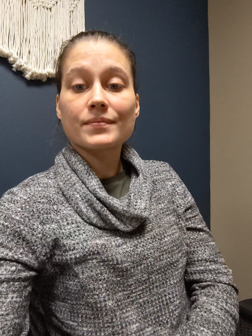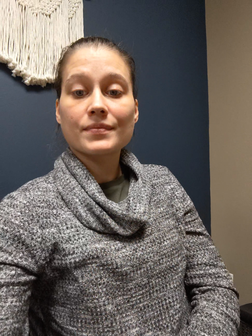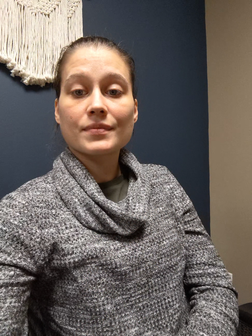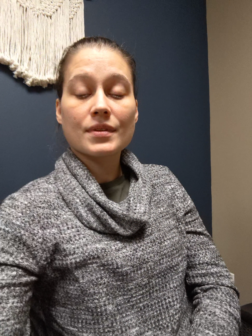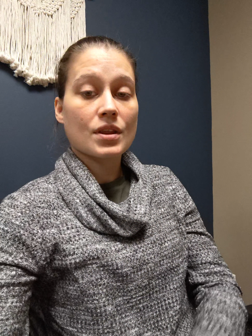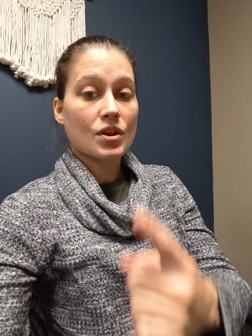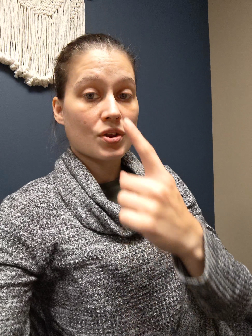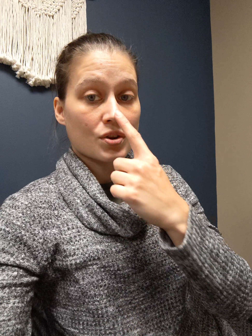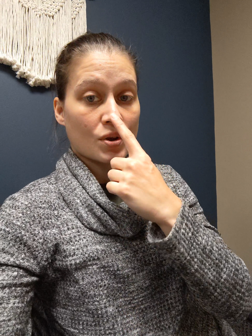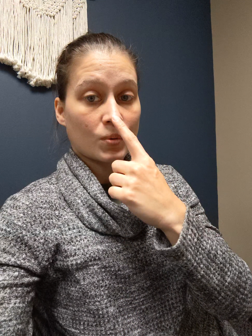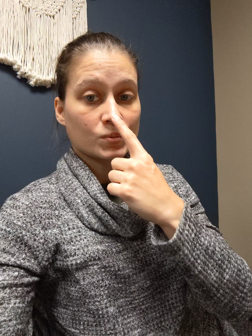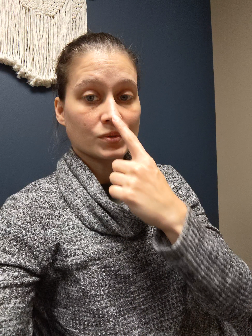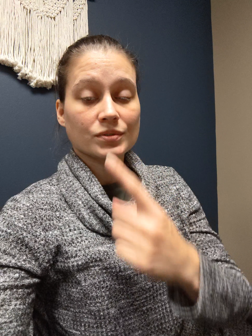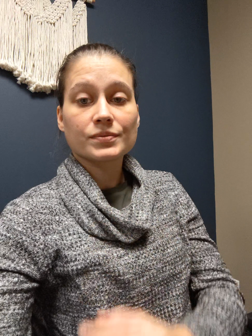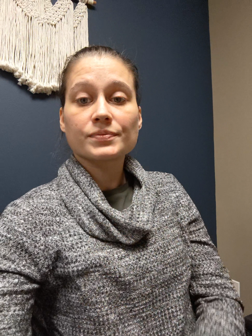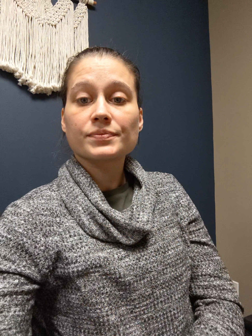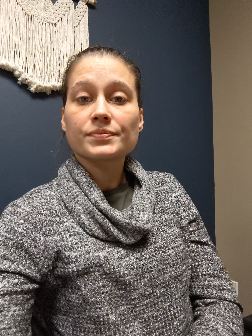nose